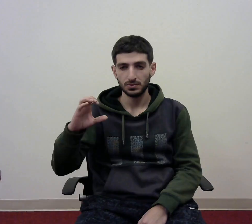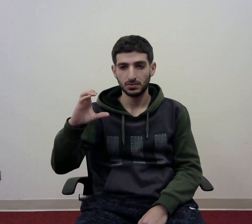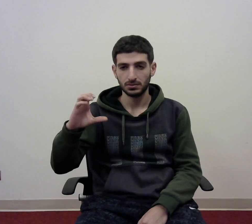S